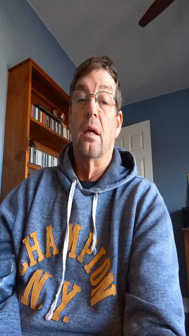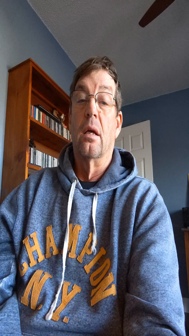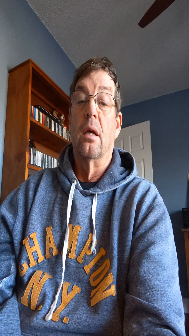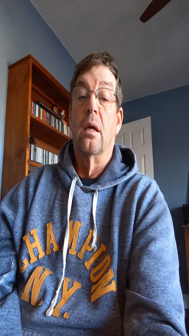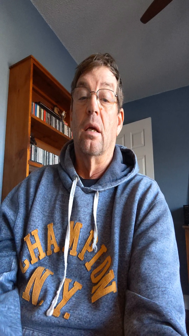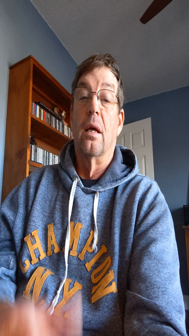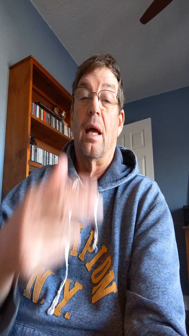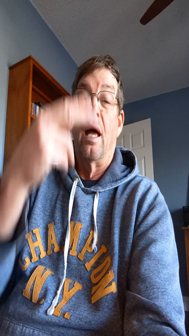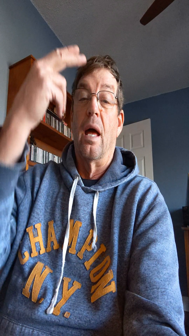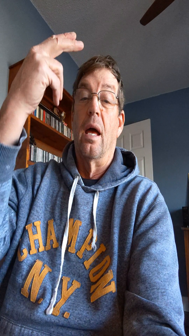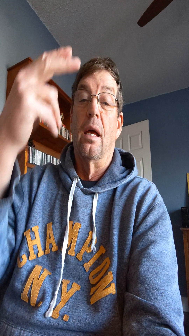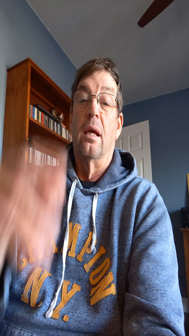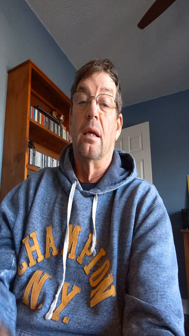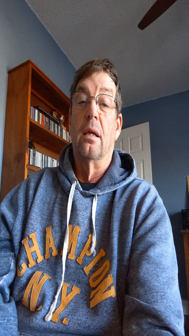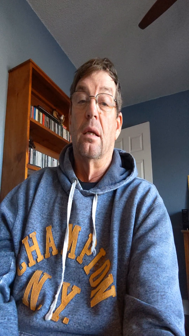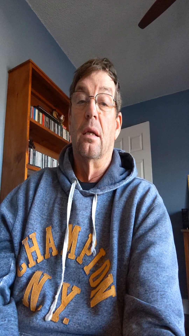high